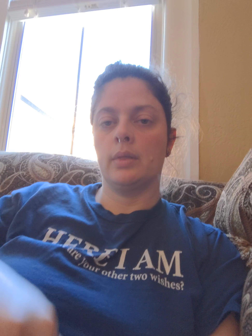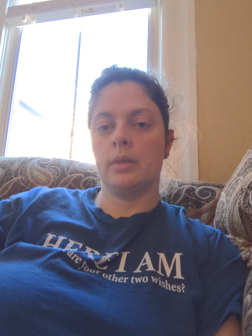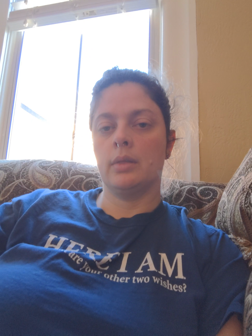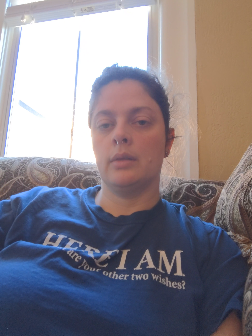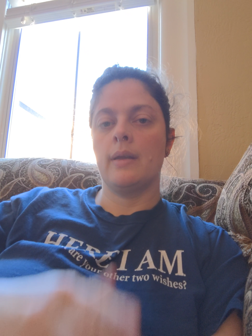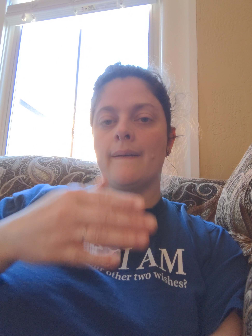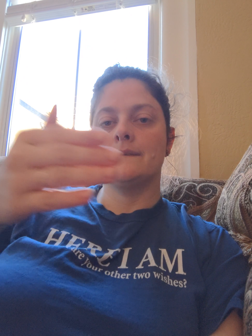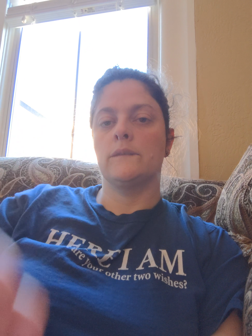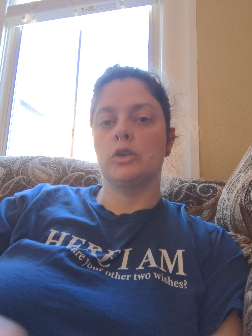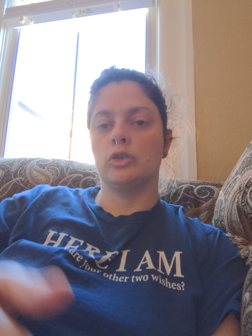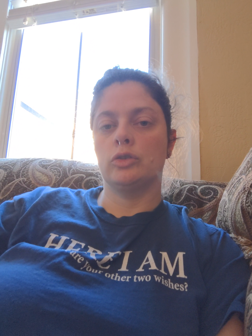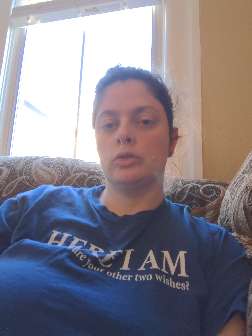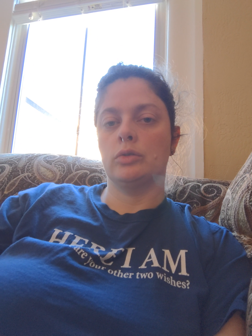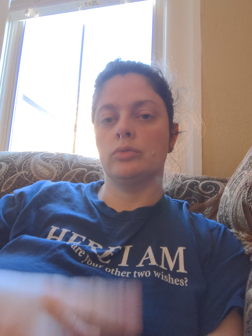after